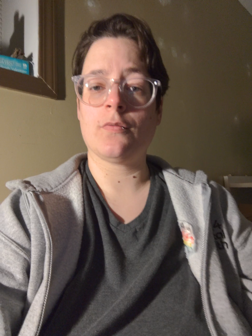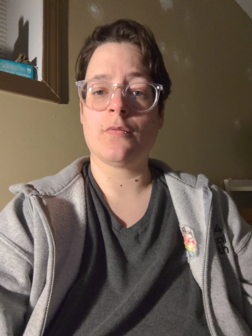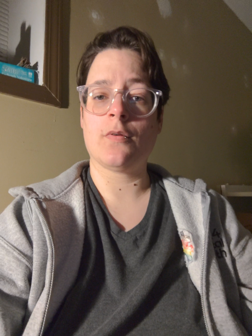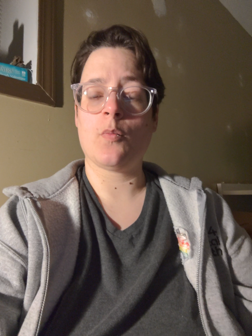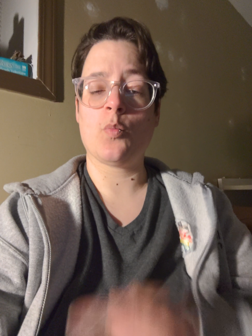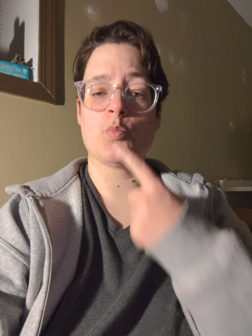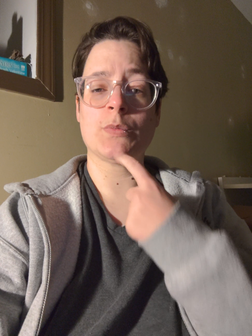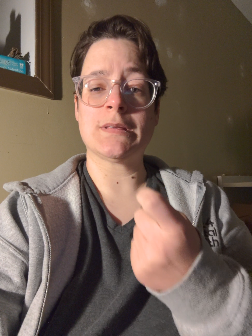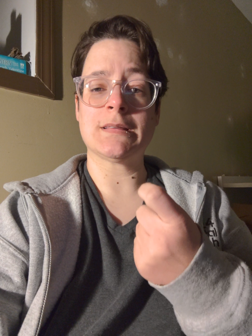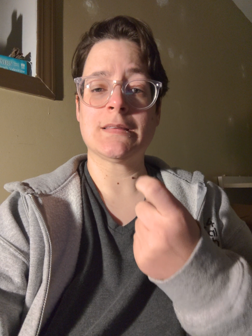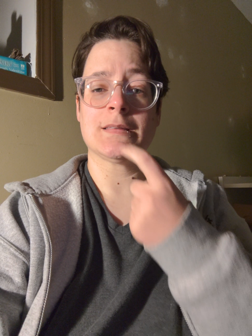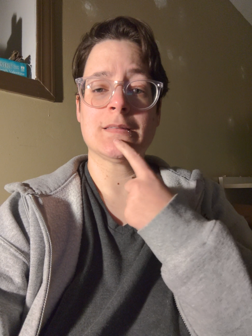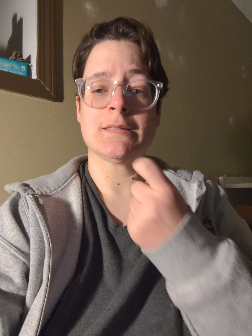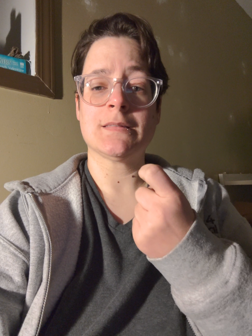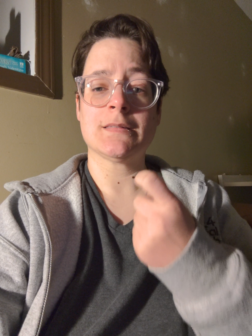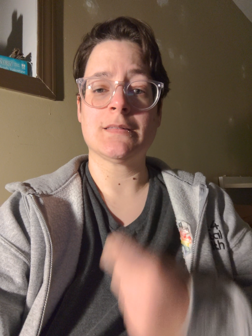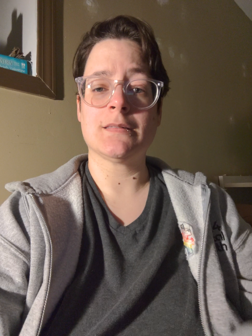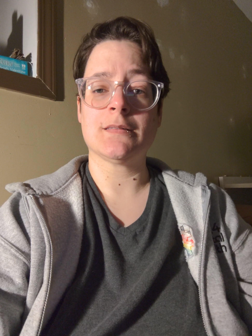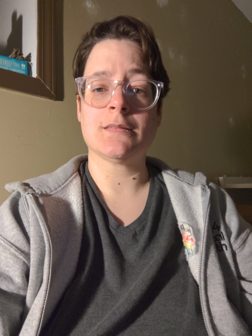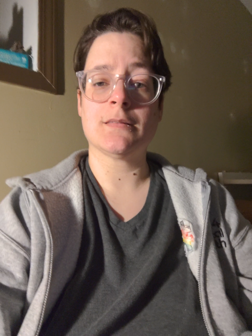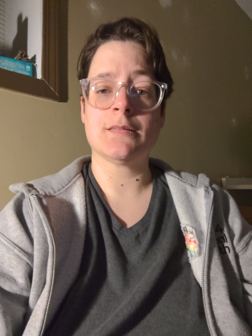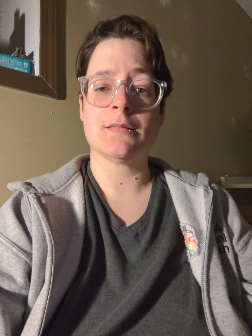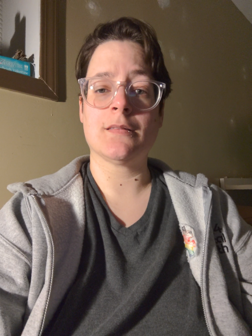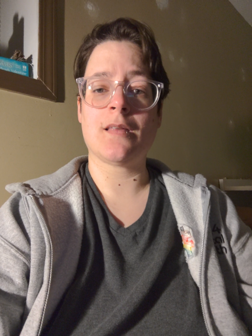red